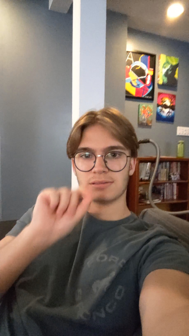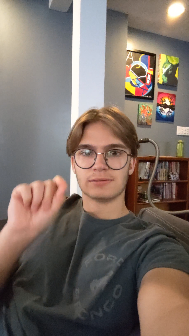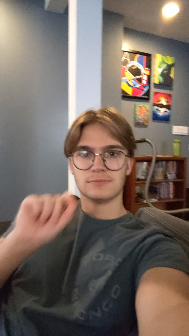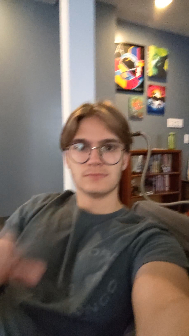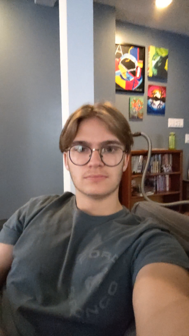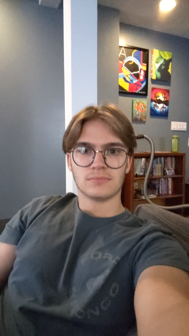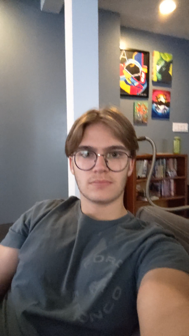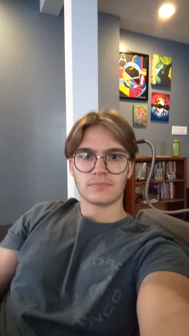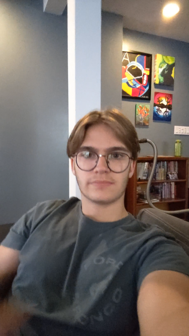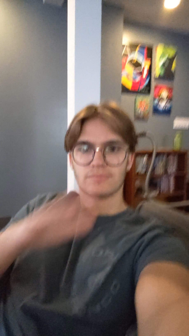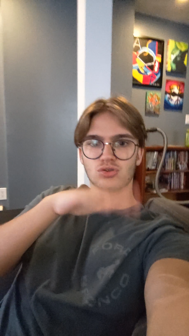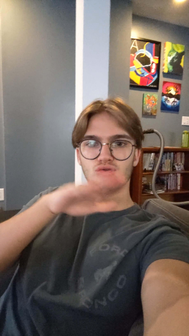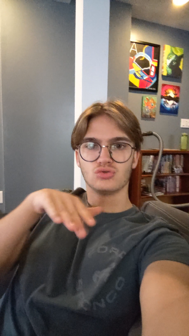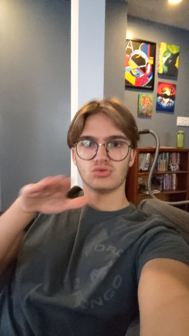children